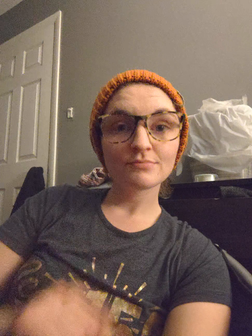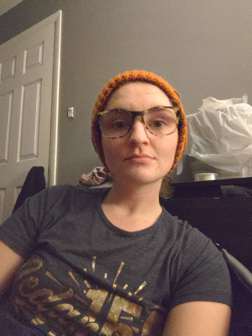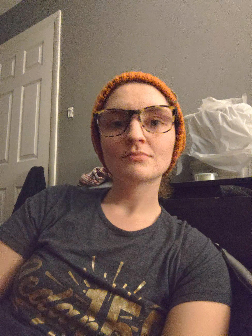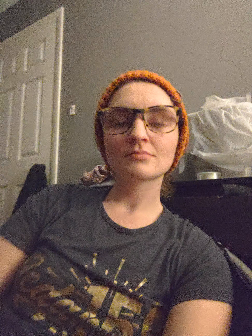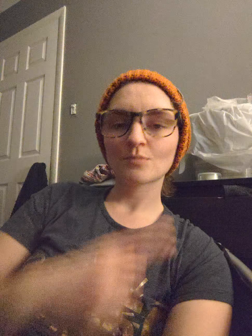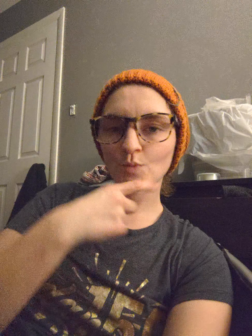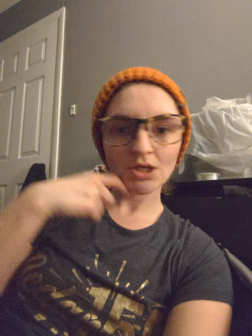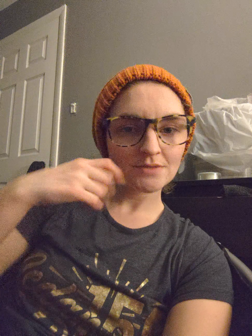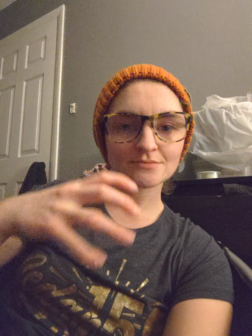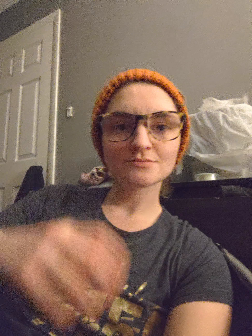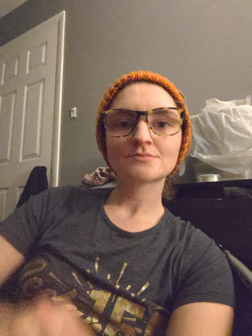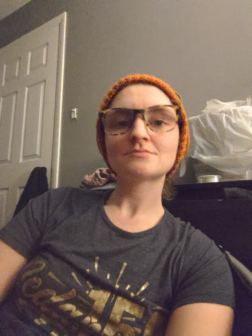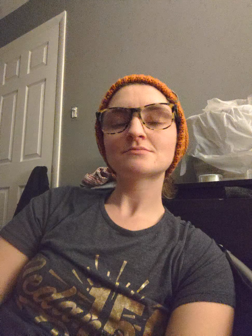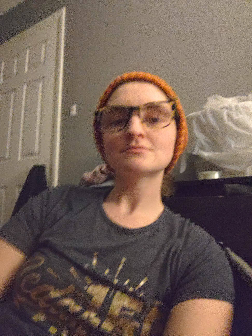dryer